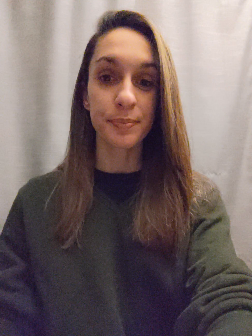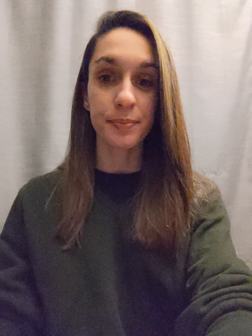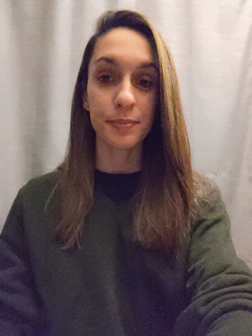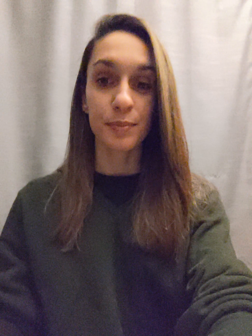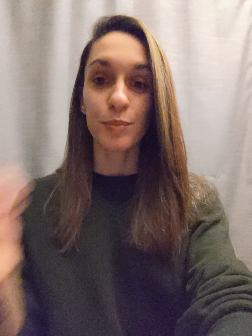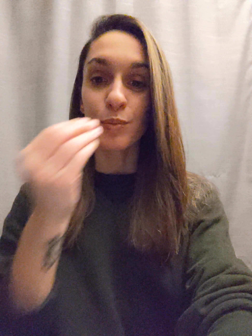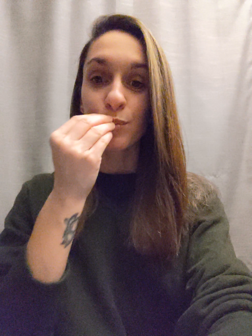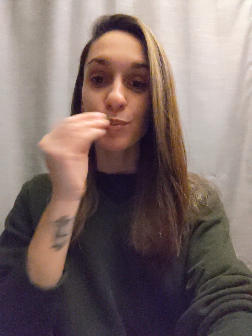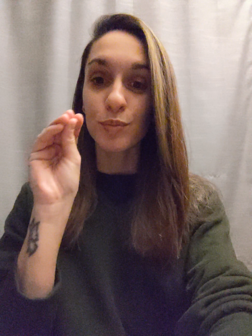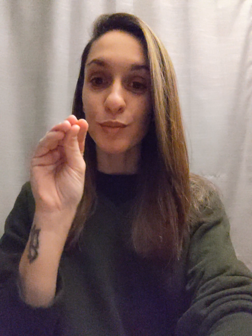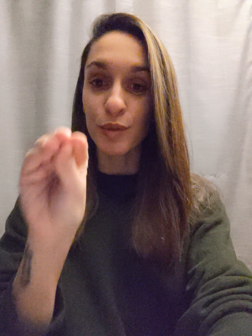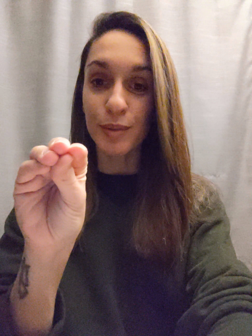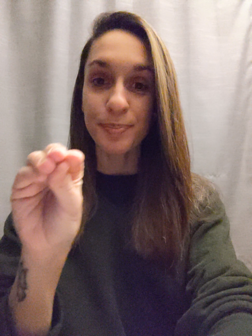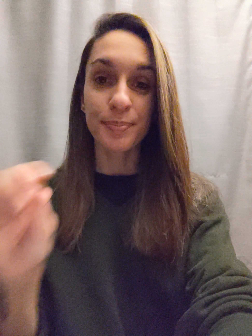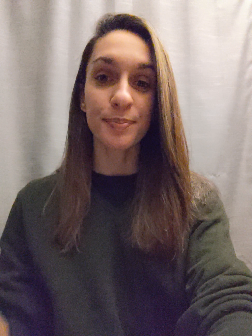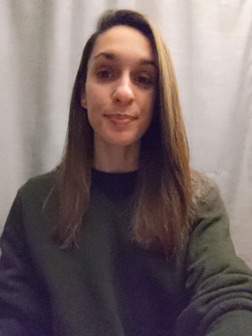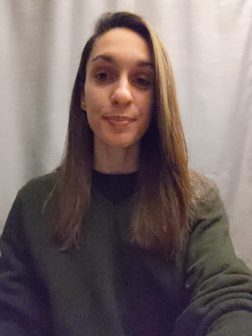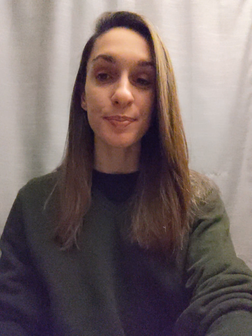kiss